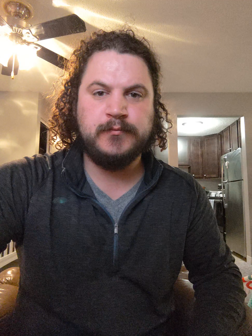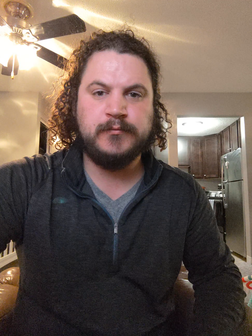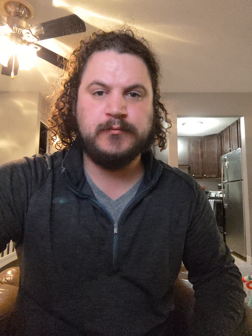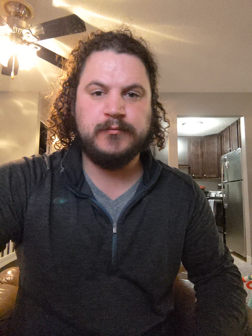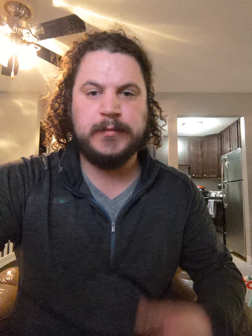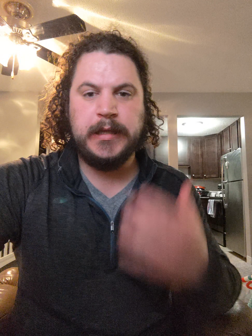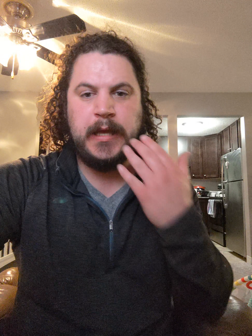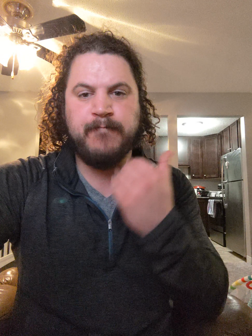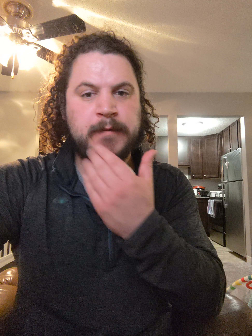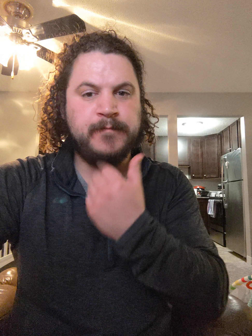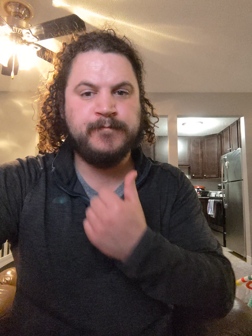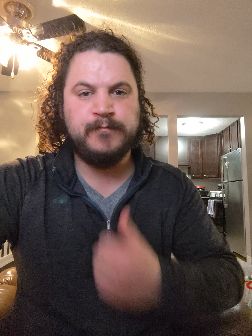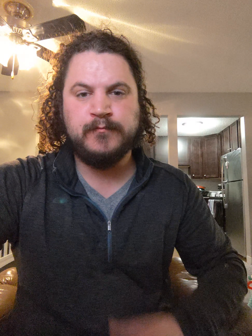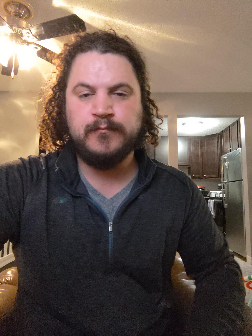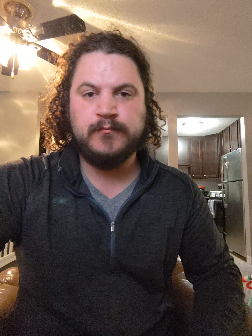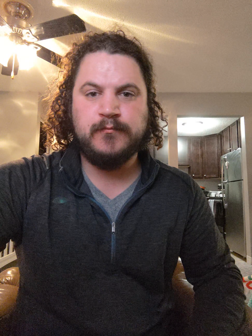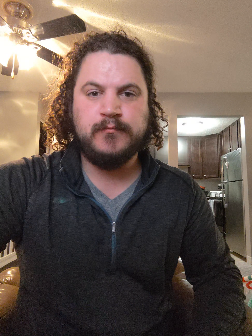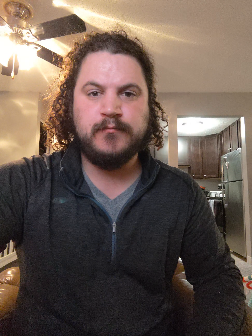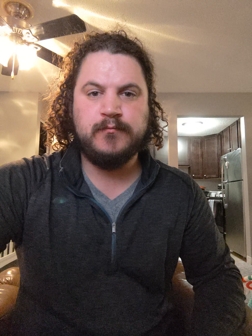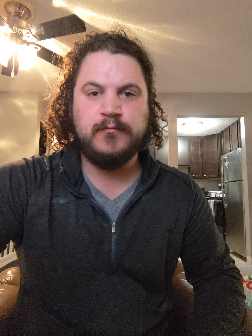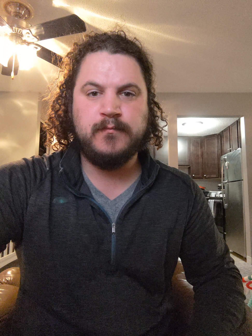napkin